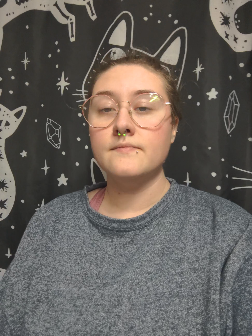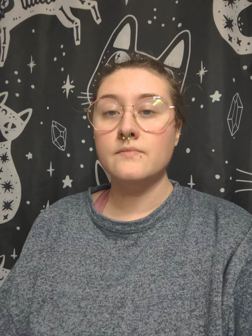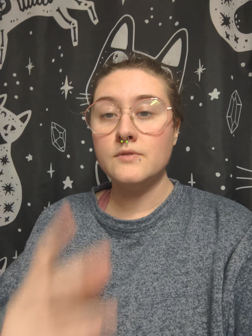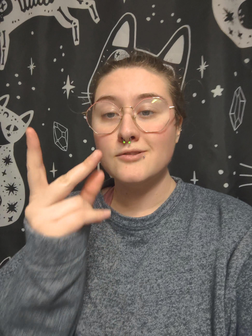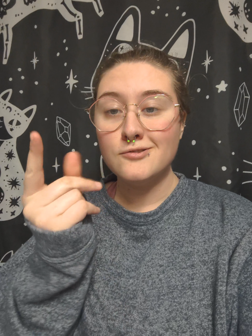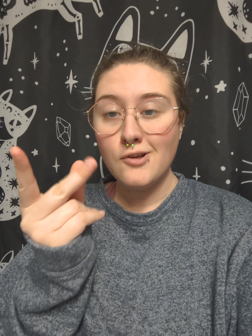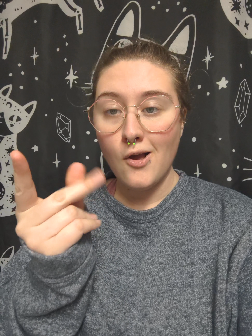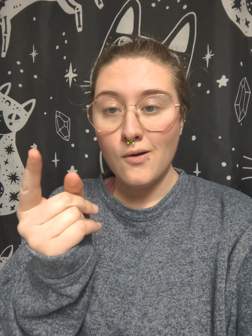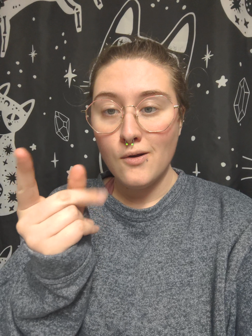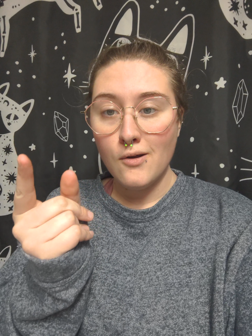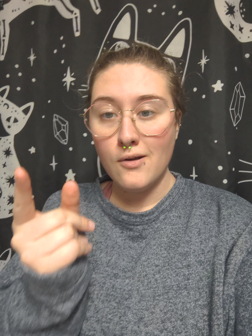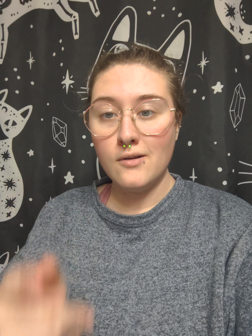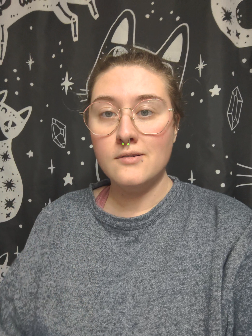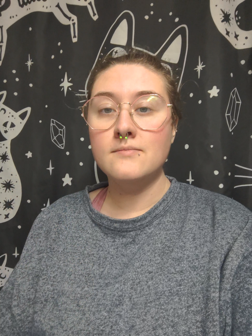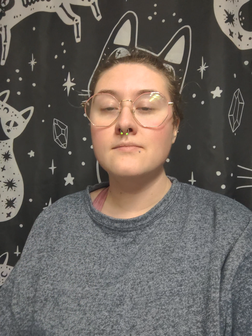dog